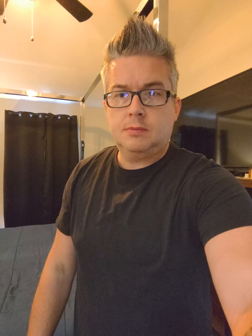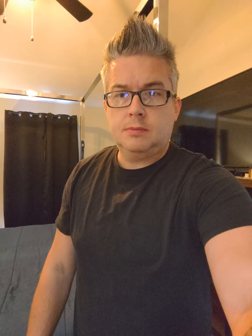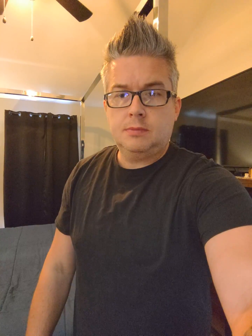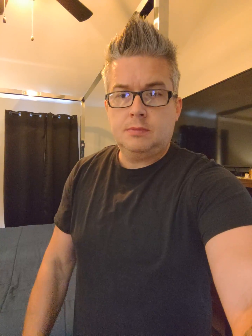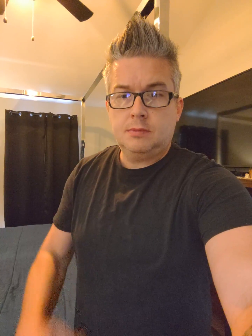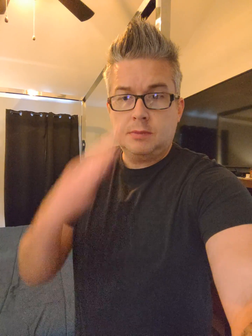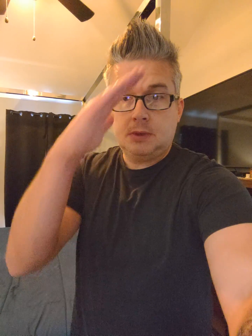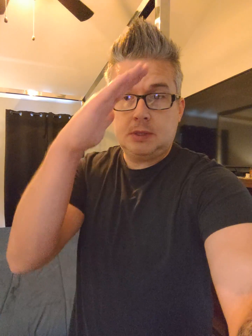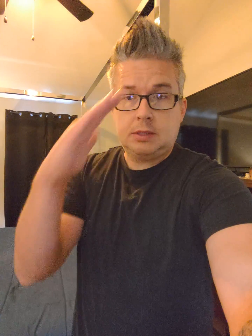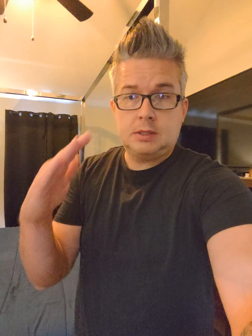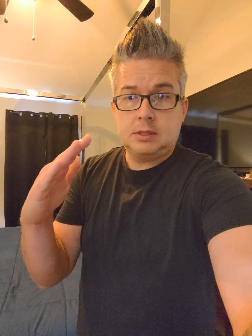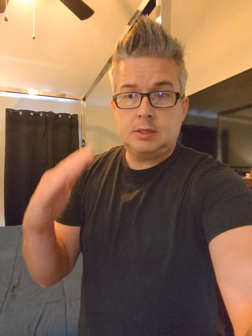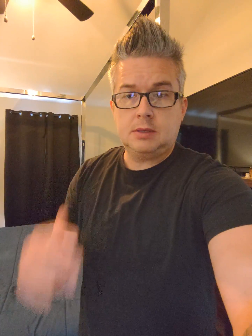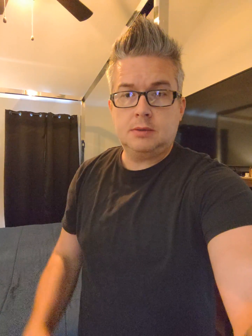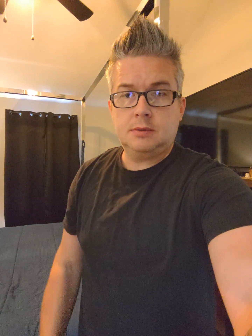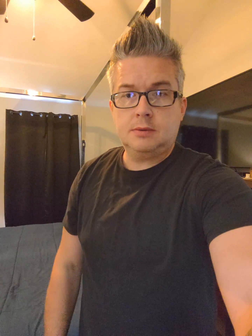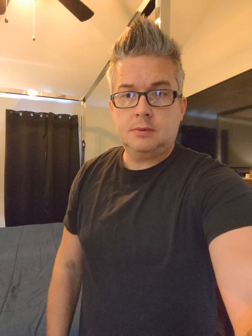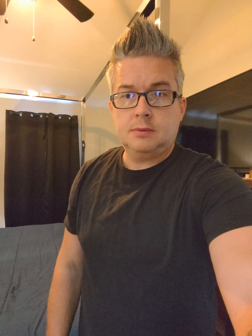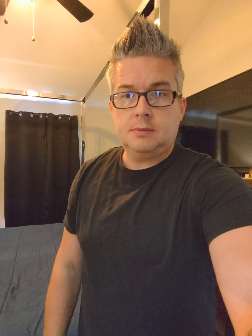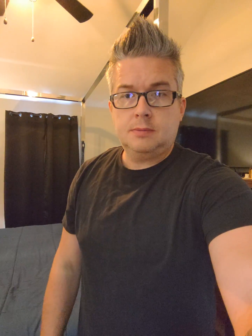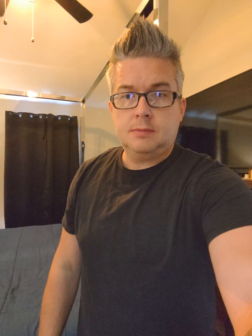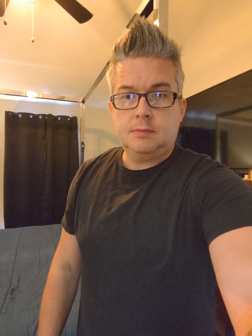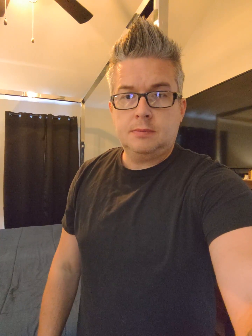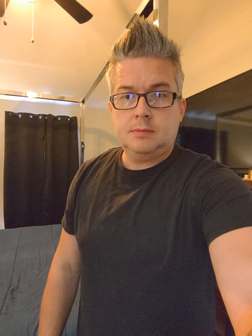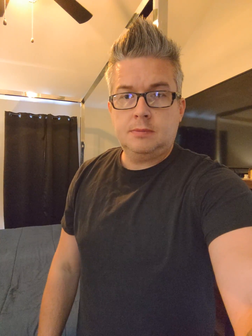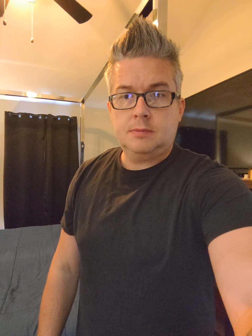roof